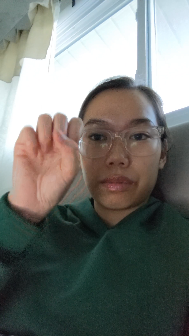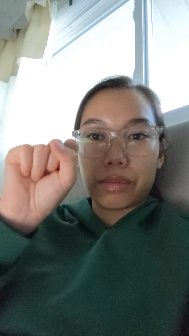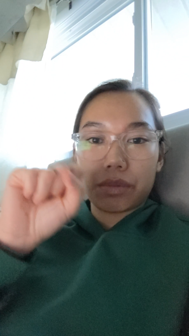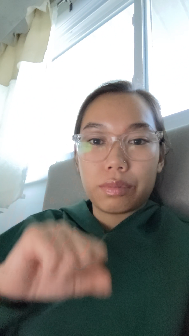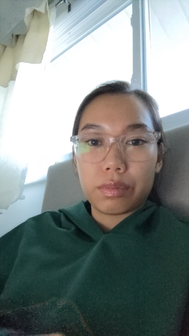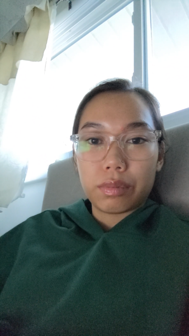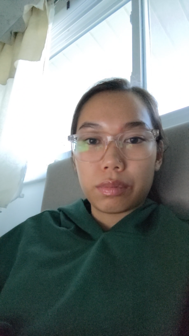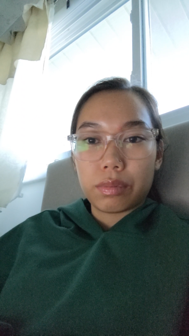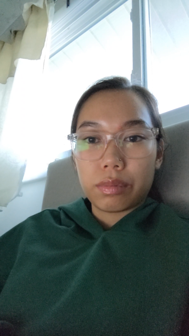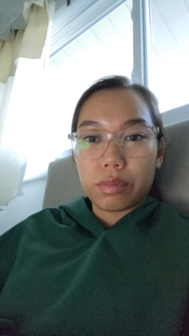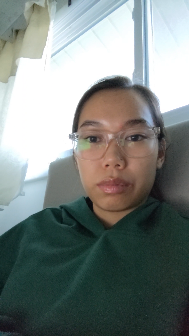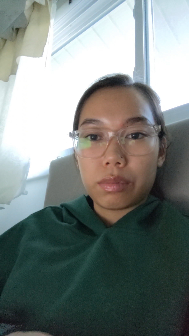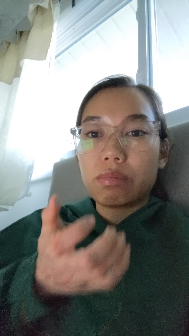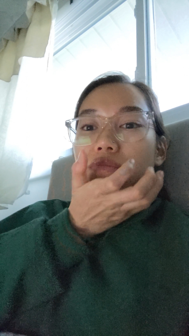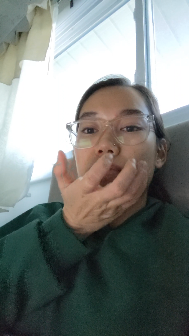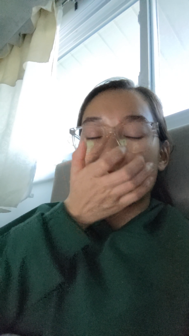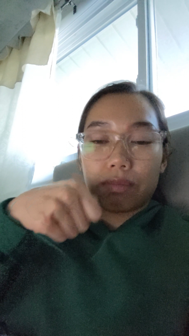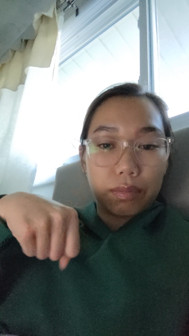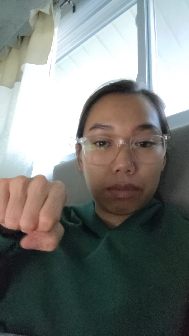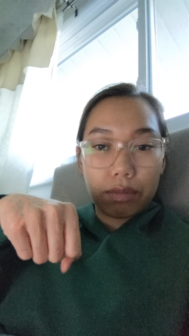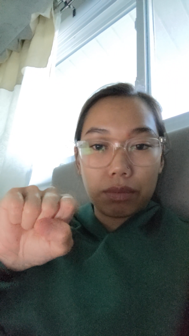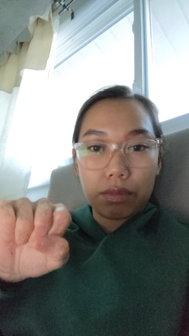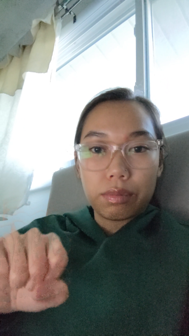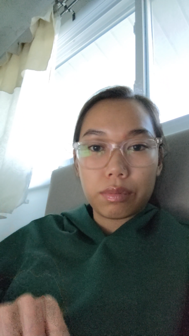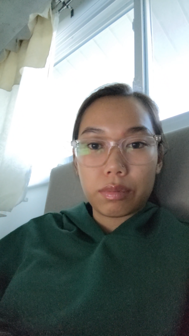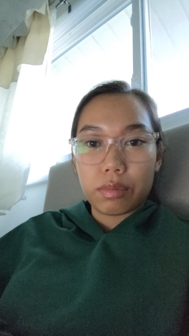lawn mower